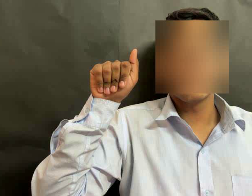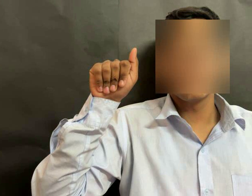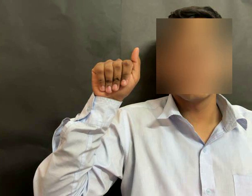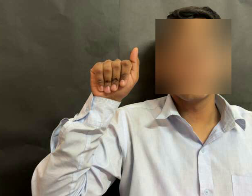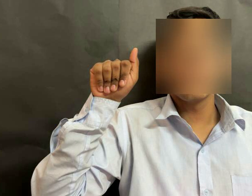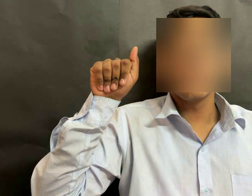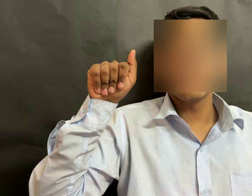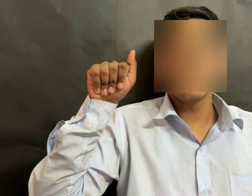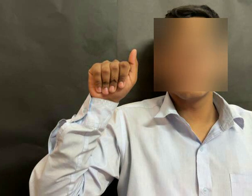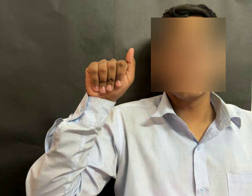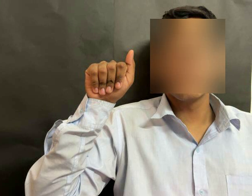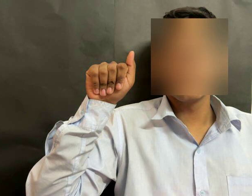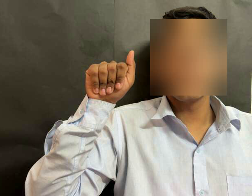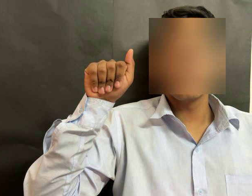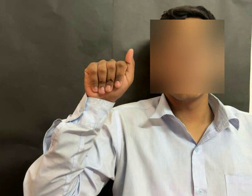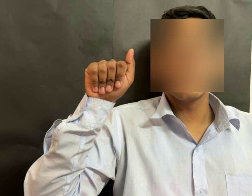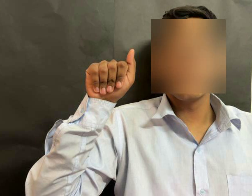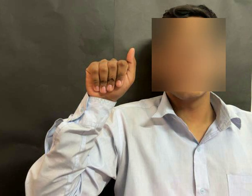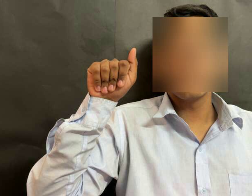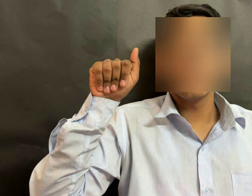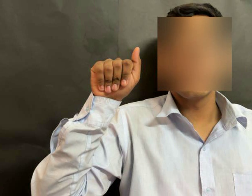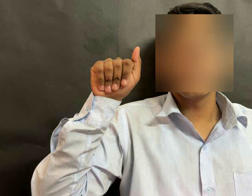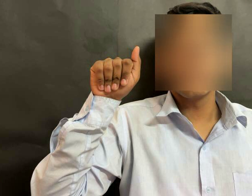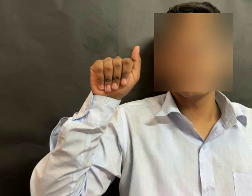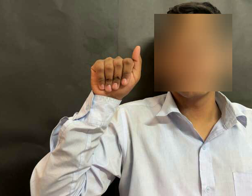A